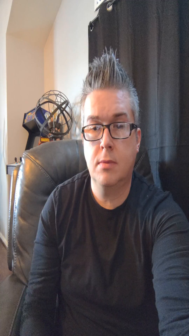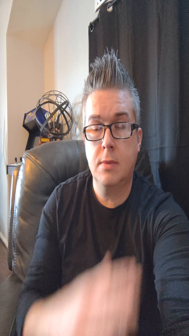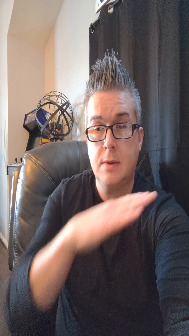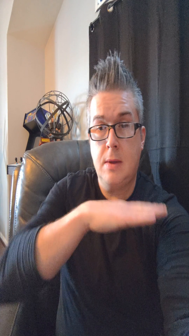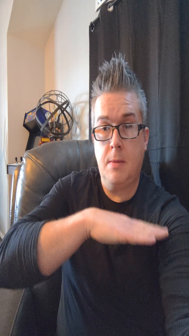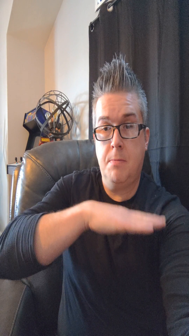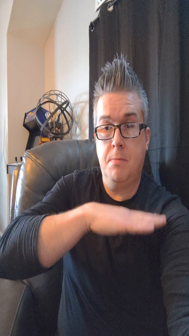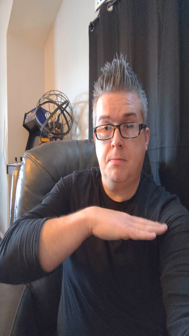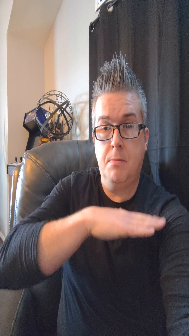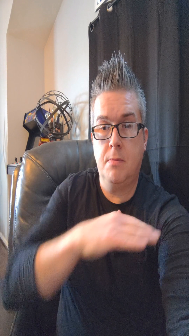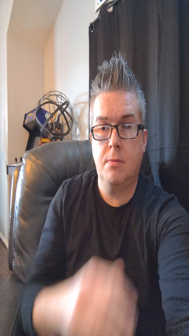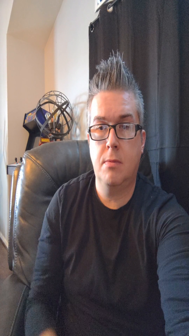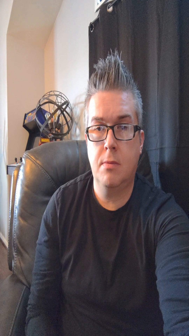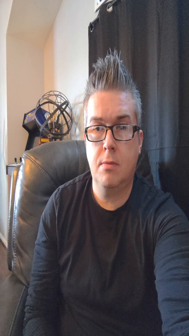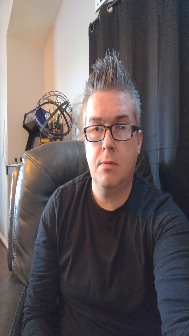table